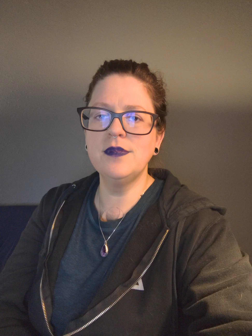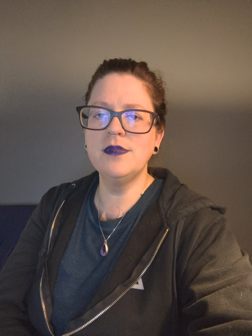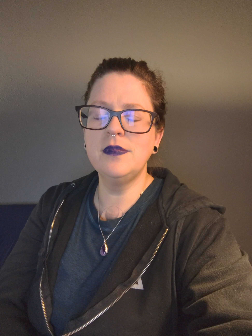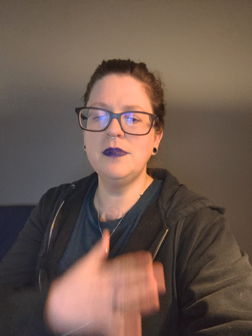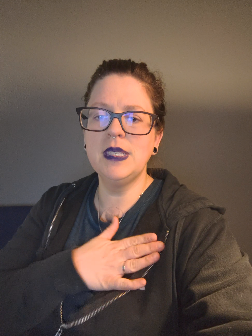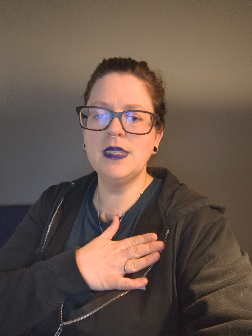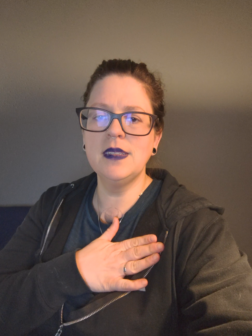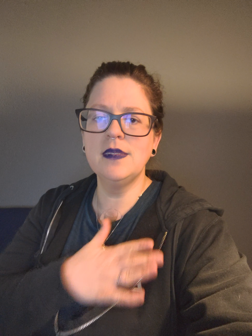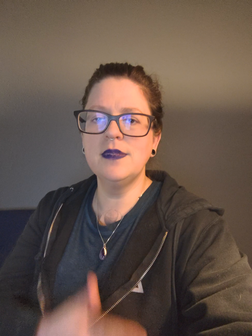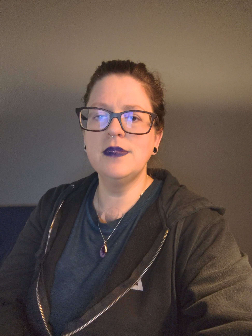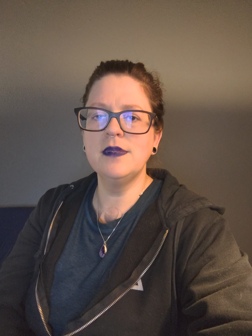my